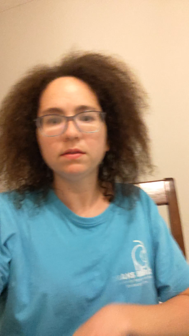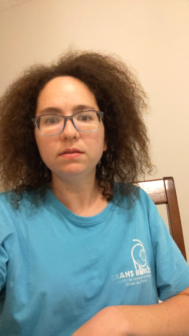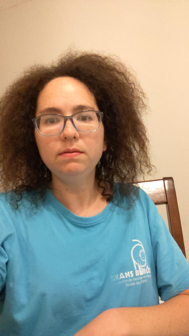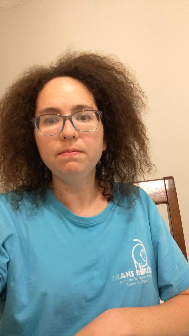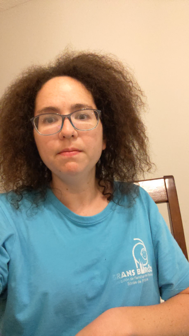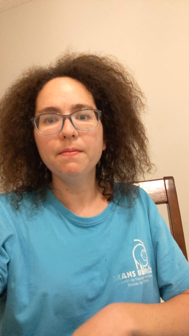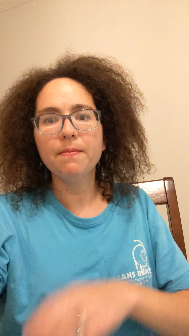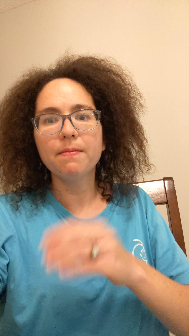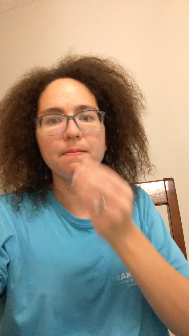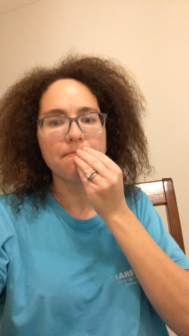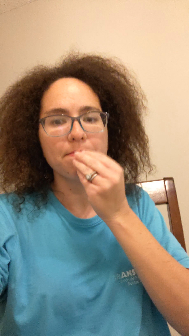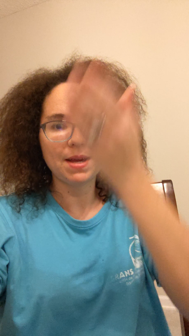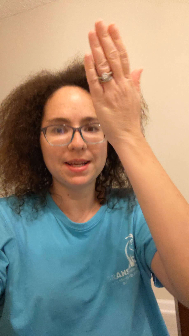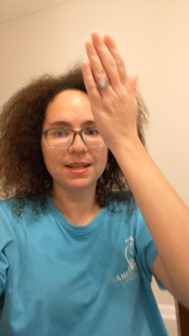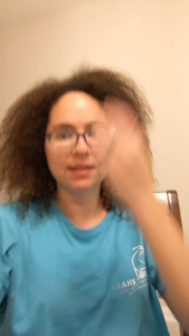breakfast